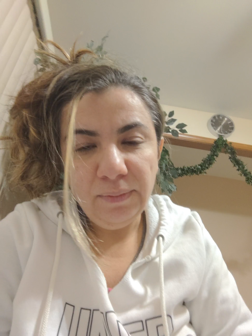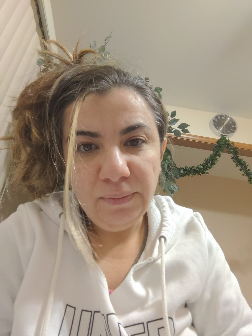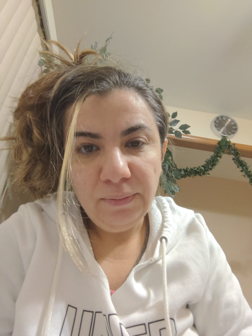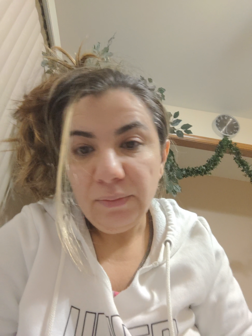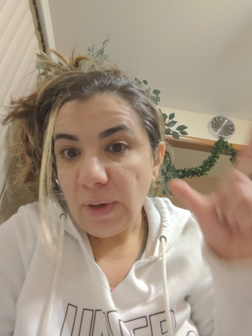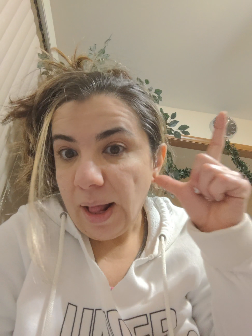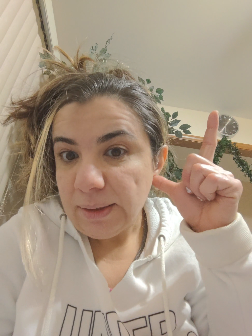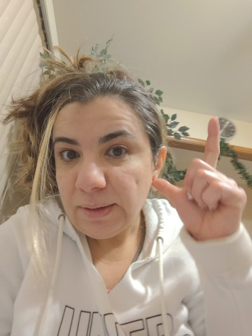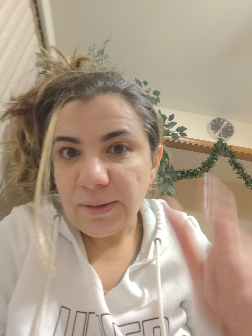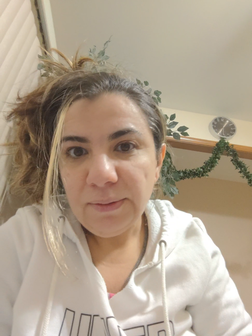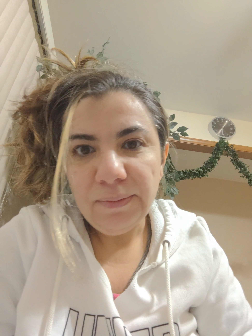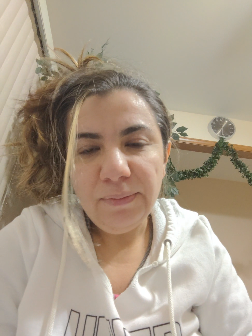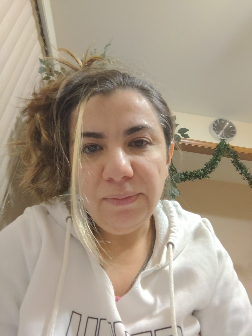listen